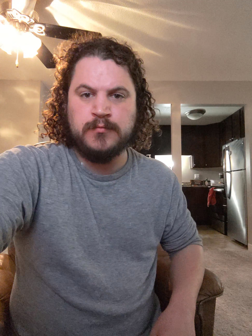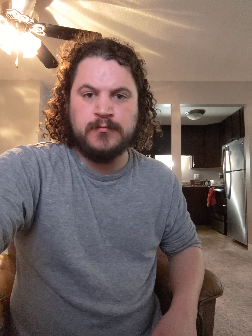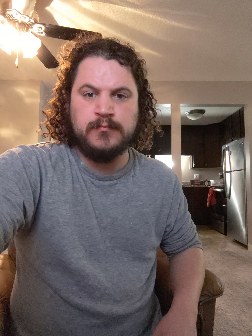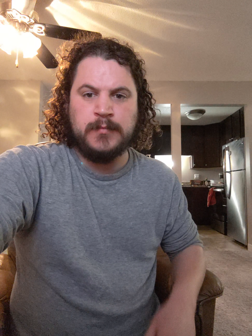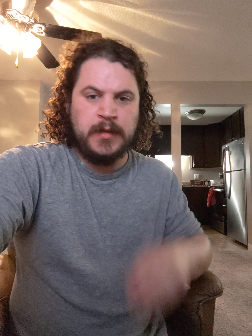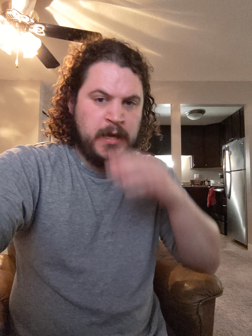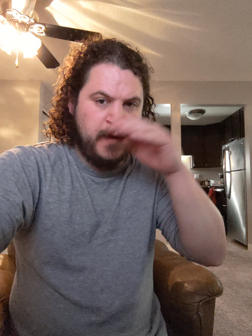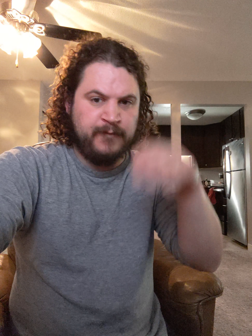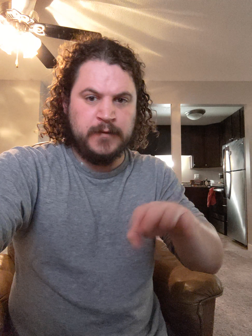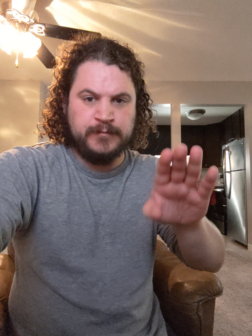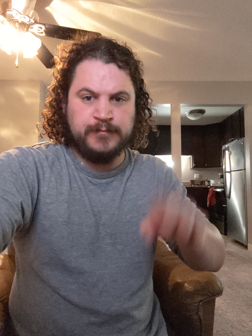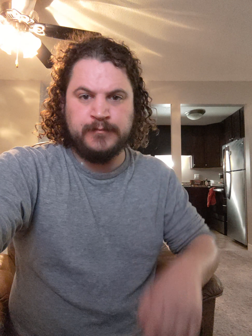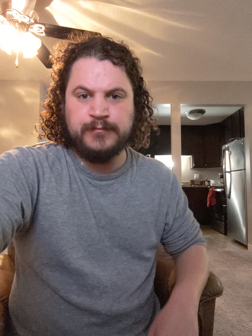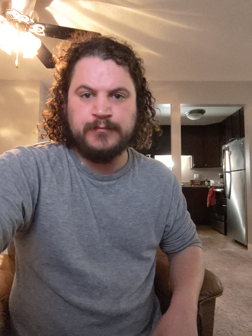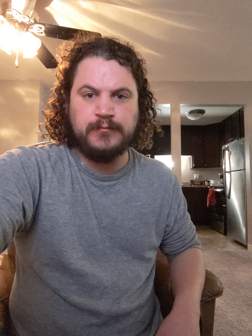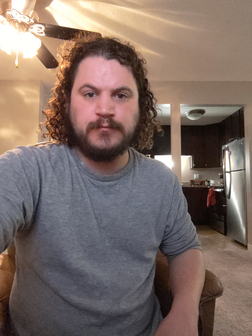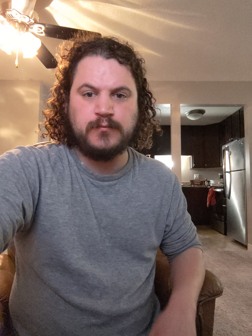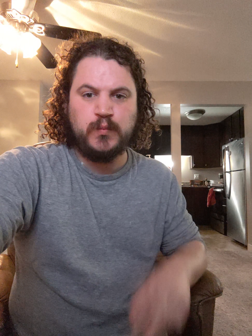elephant